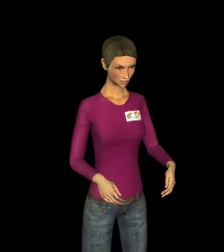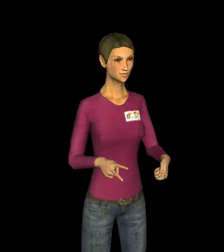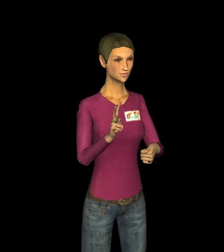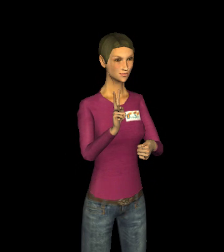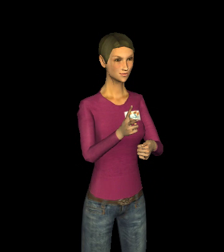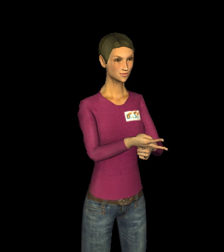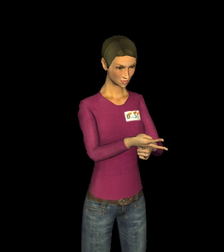سيء